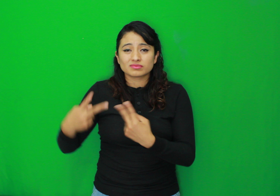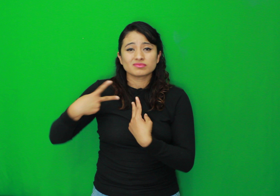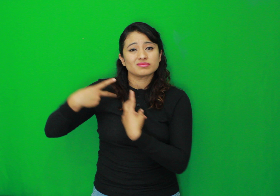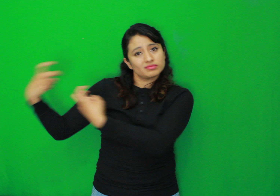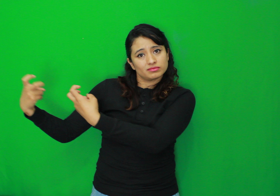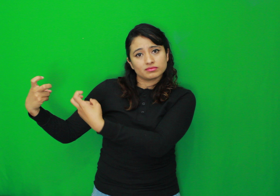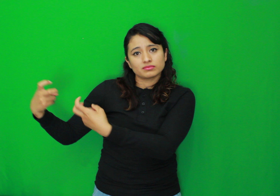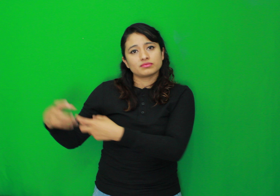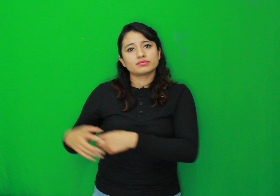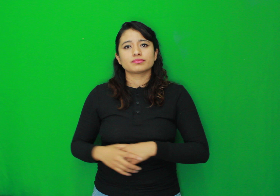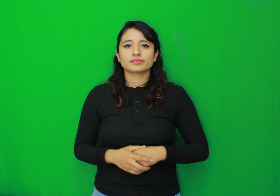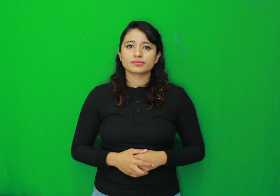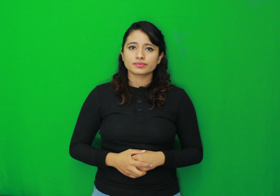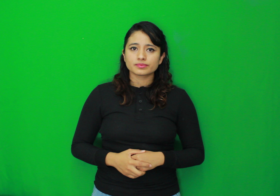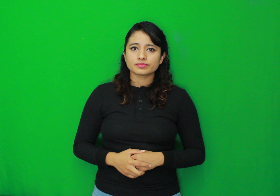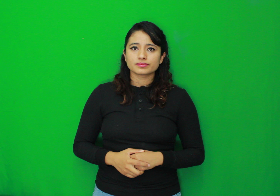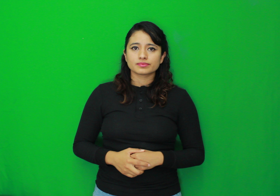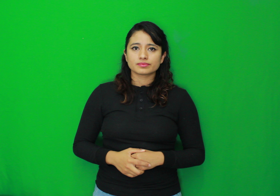robar